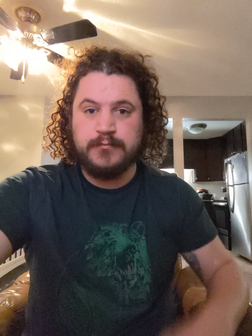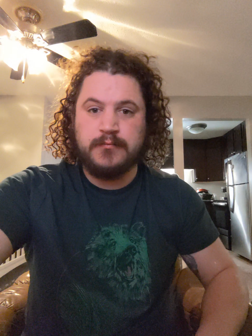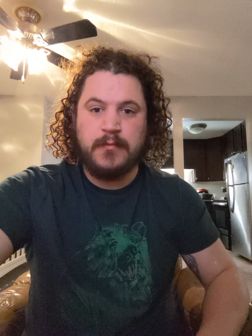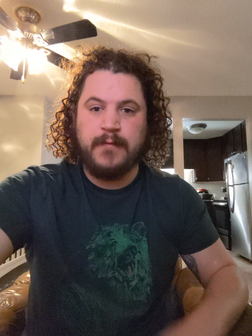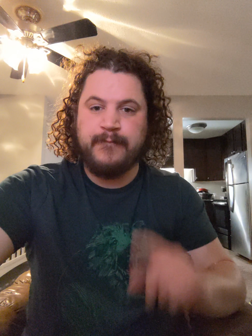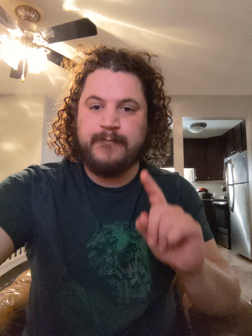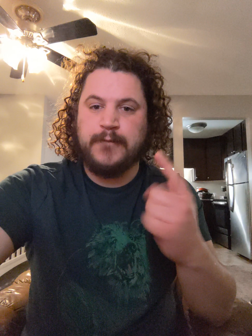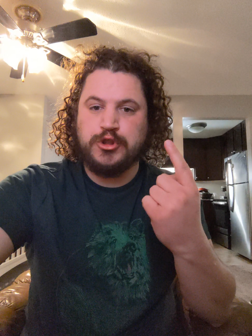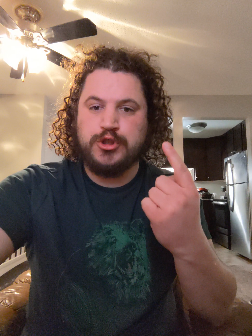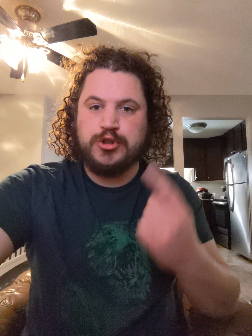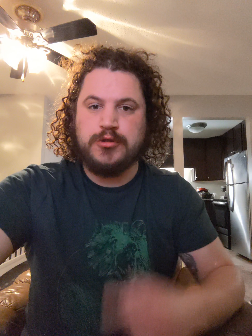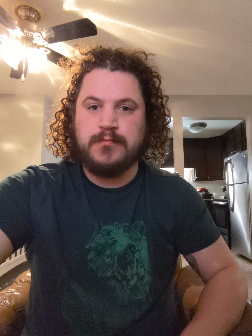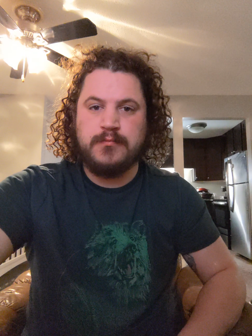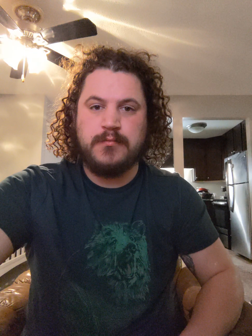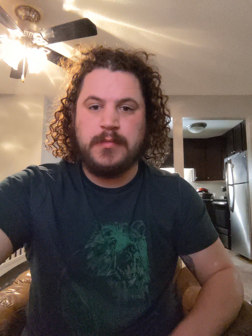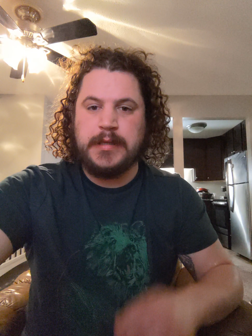first